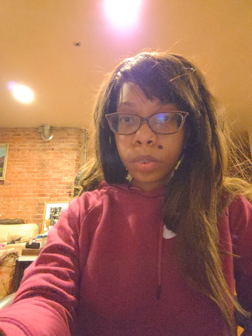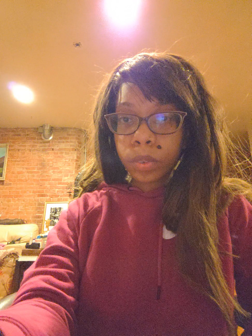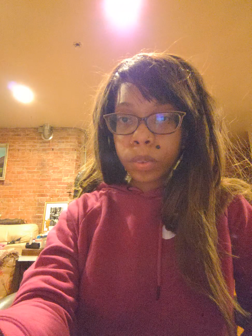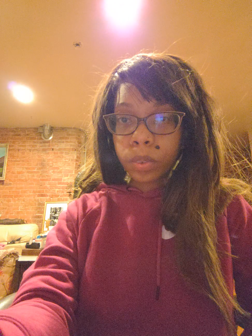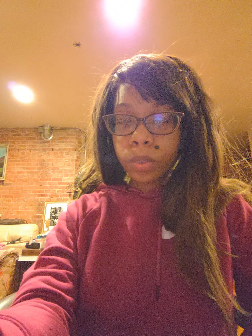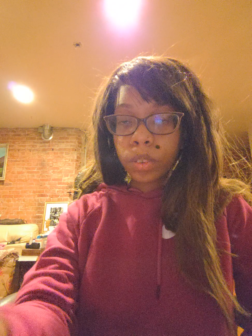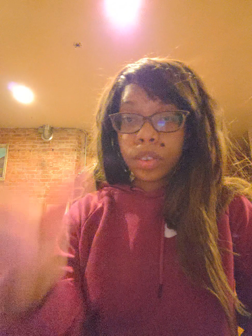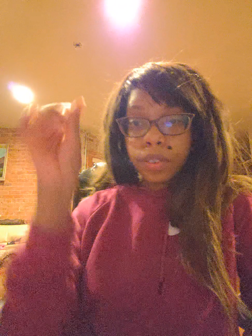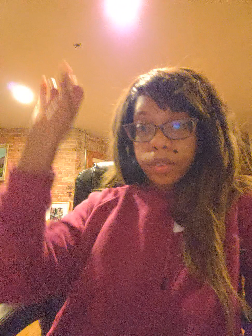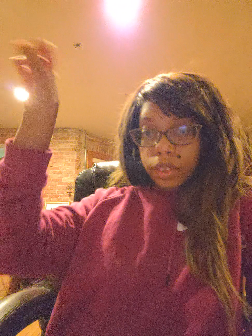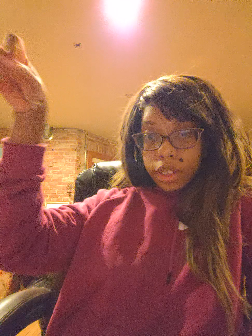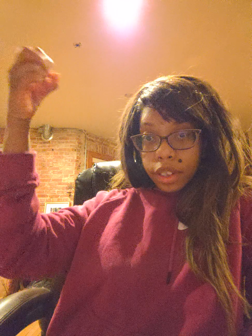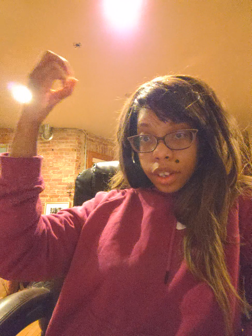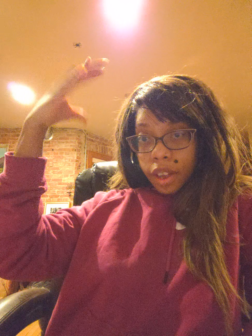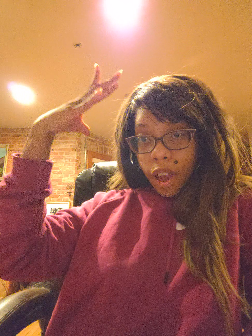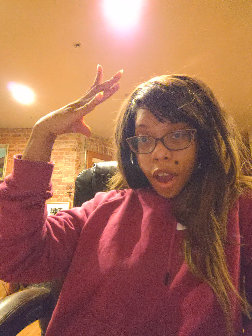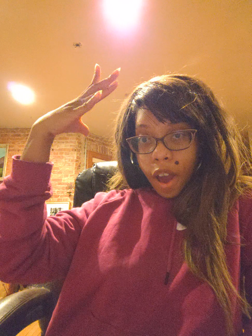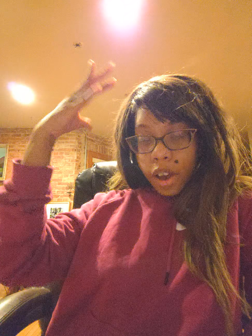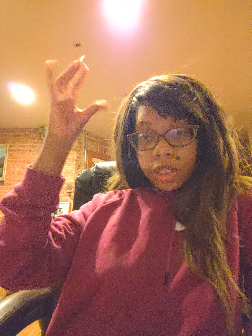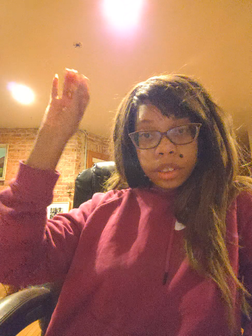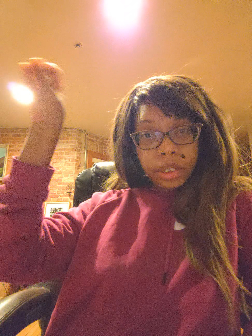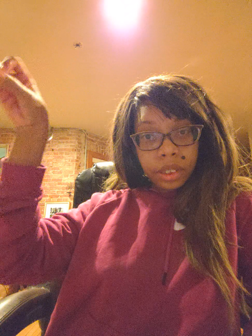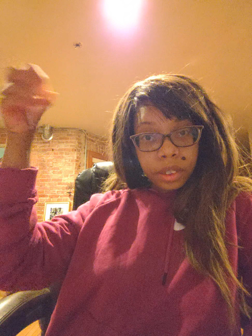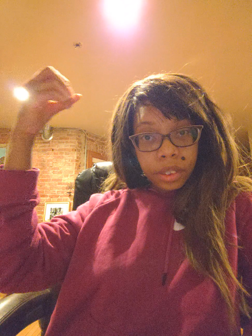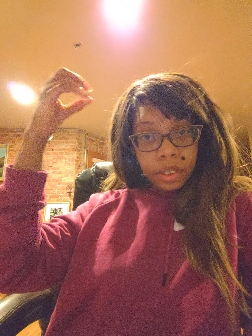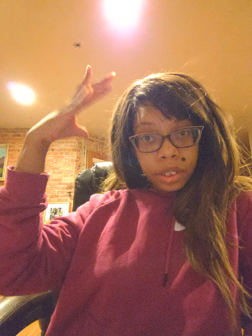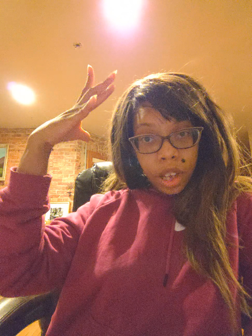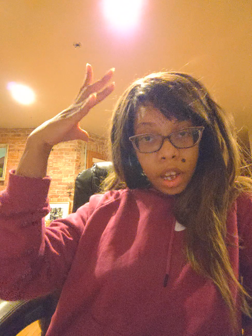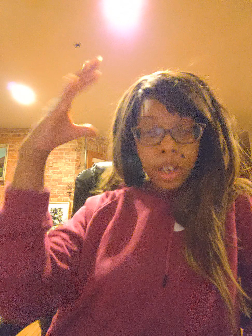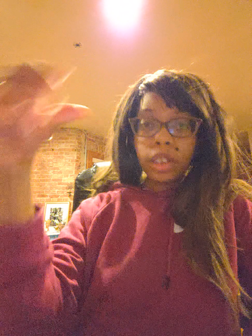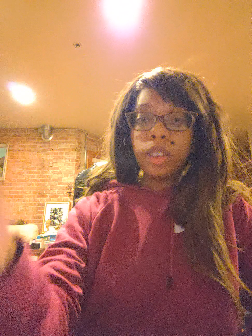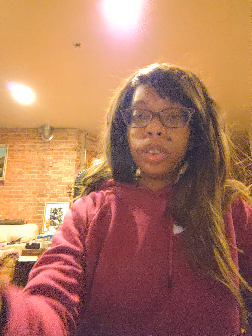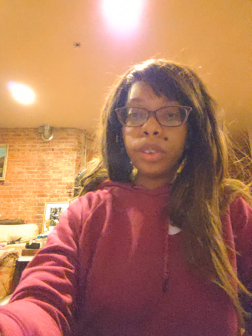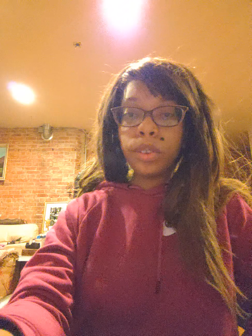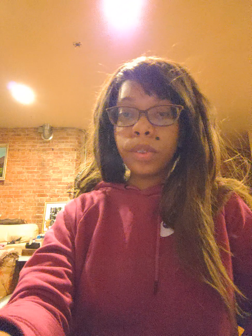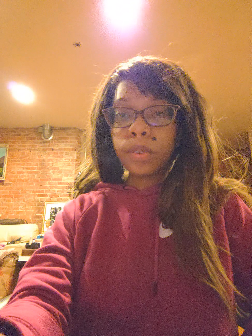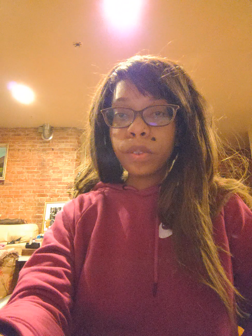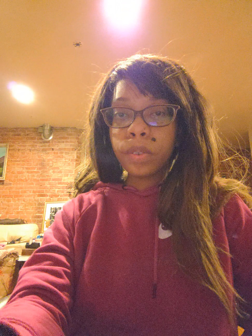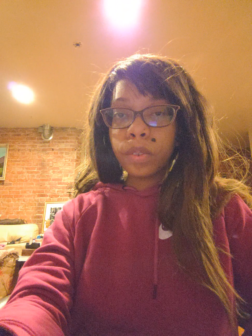sun